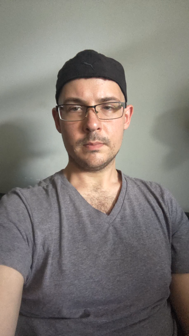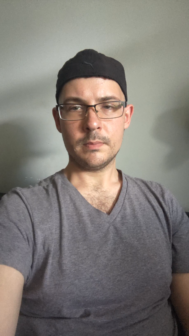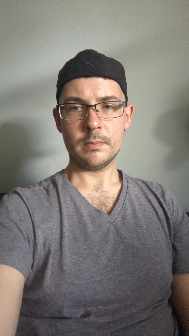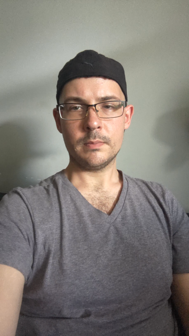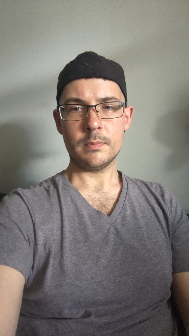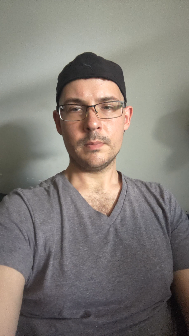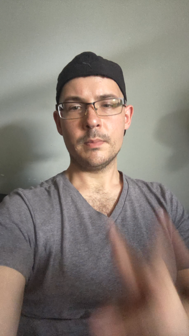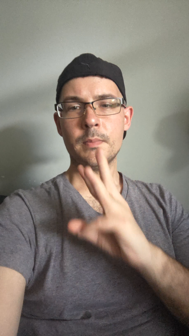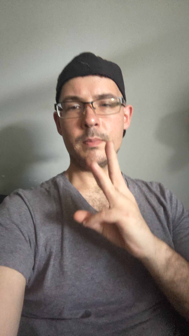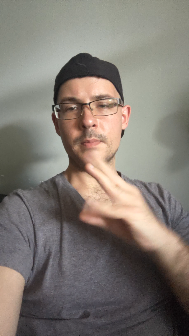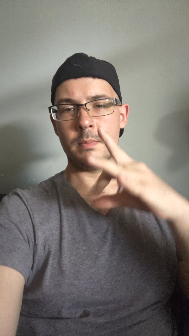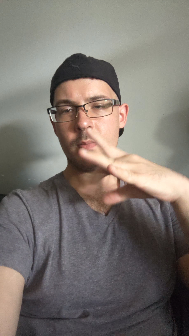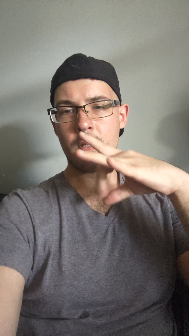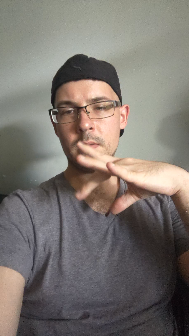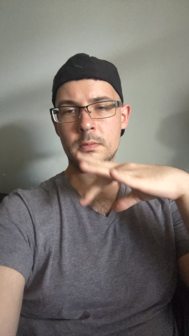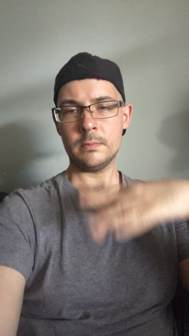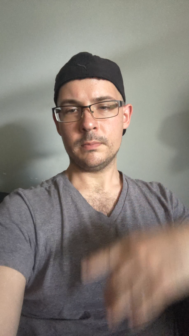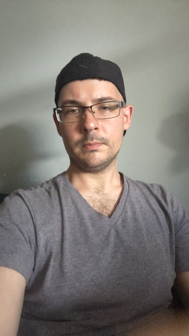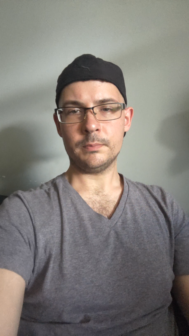melon